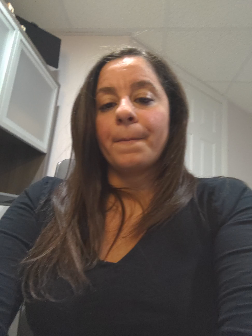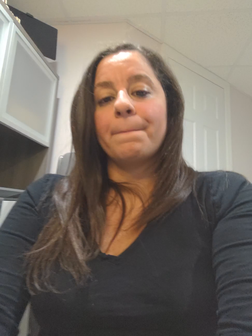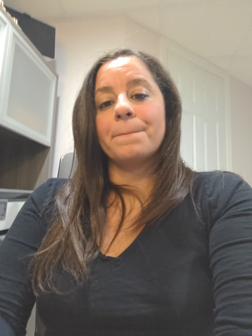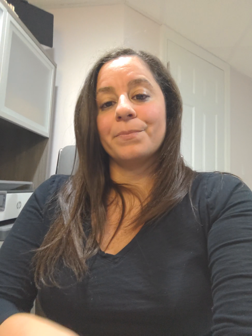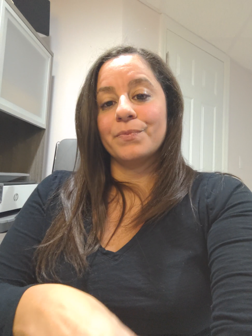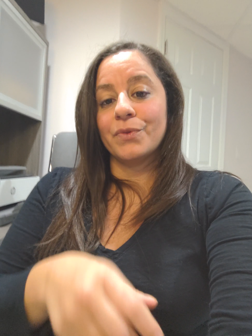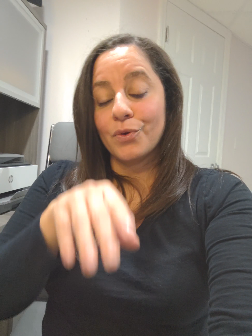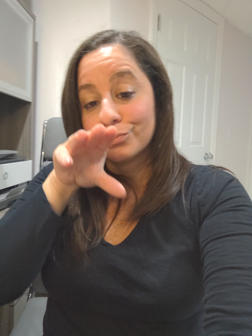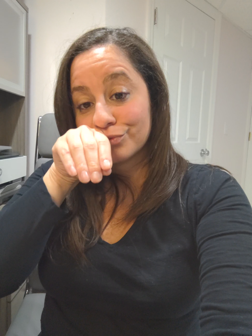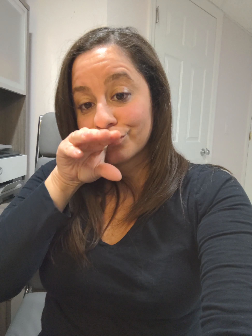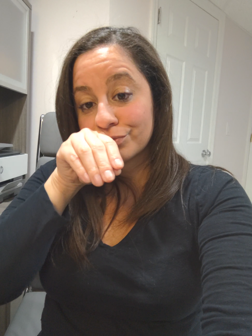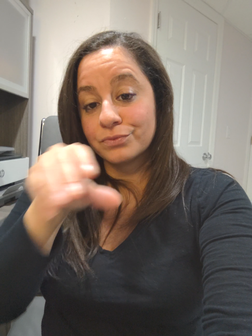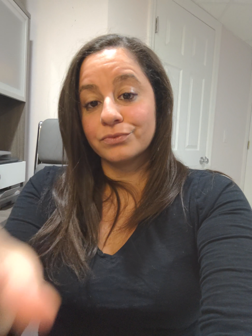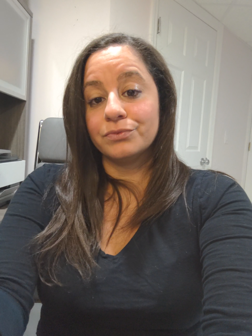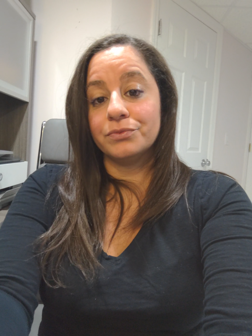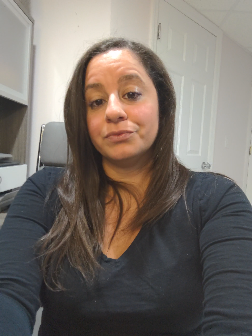goose